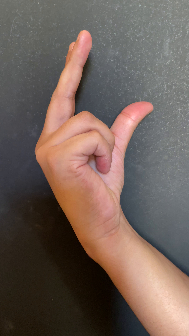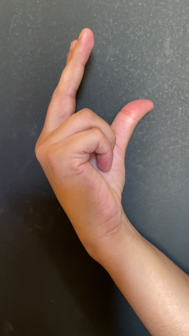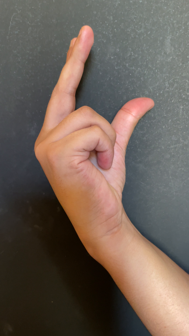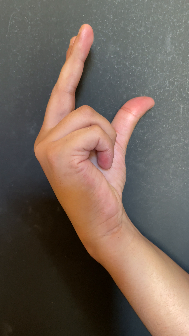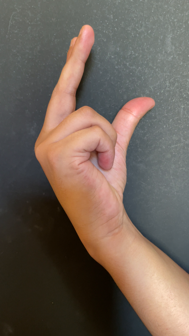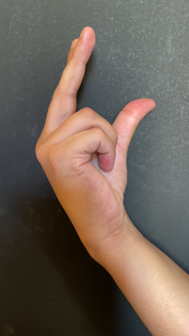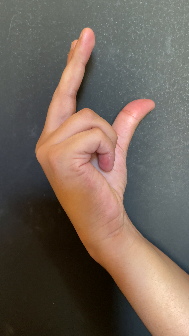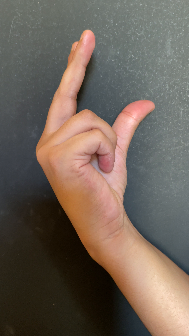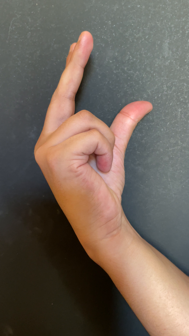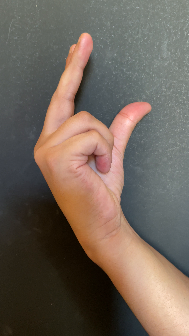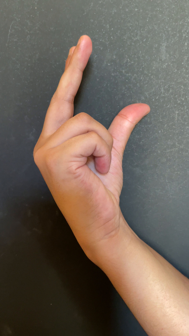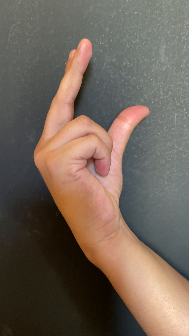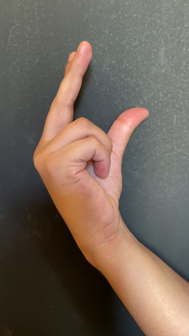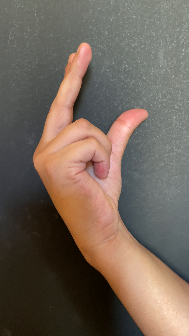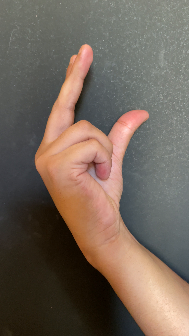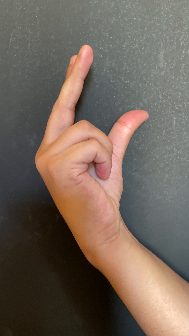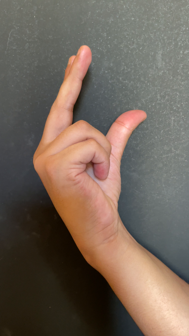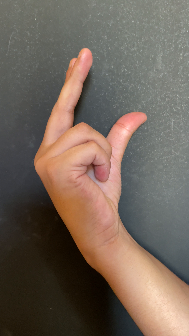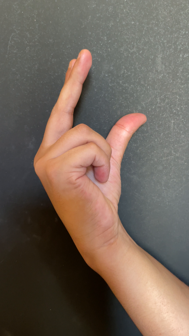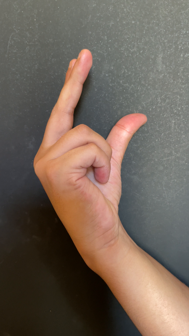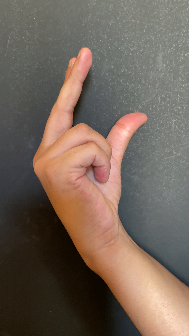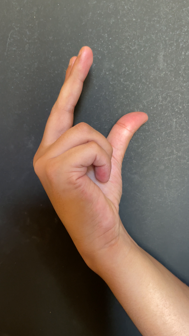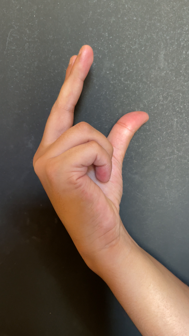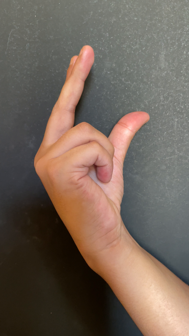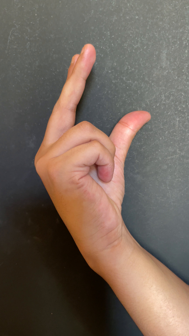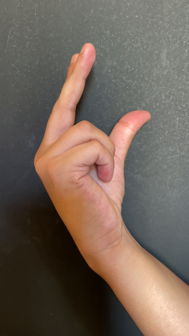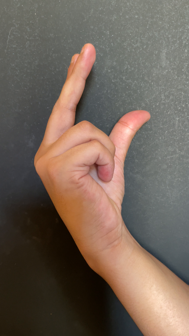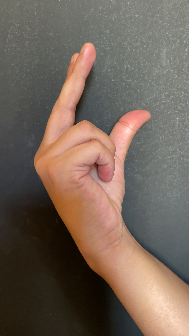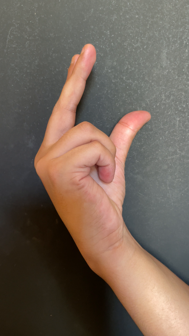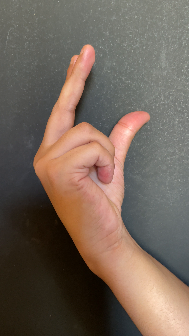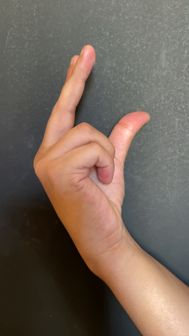द